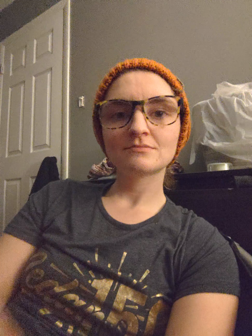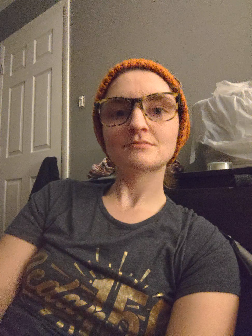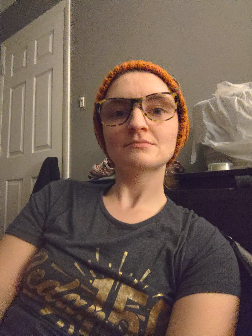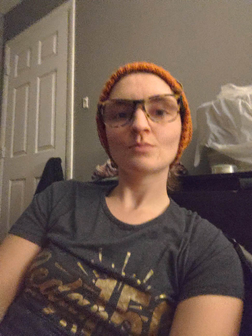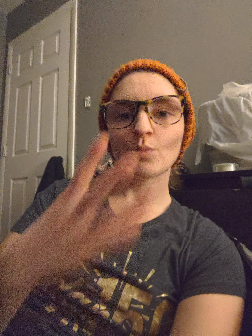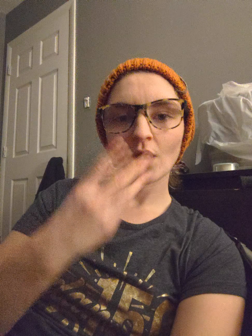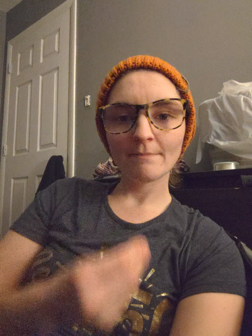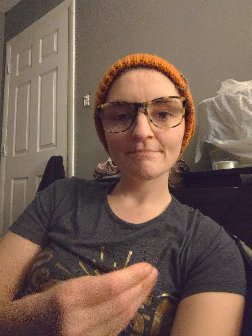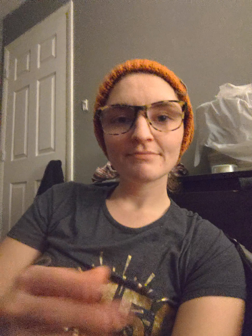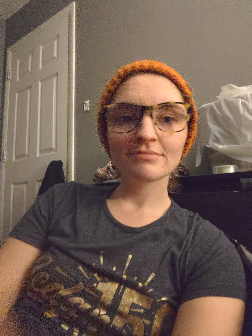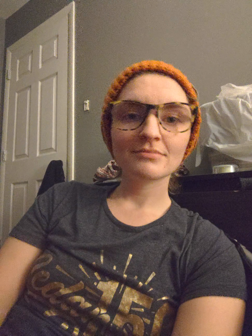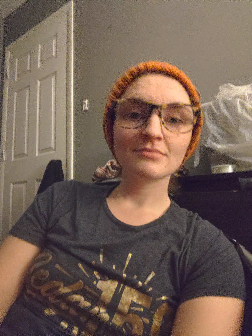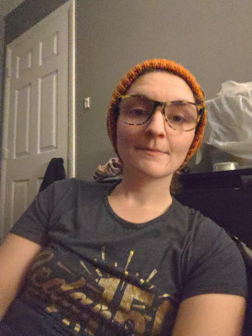wet